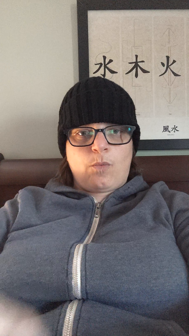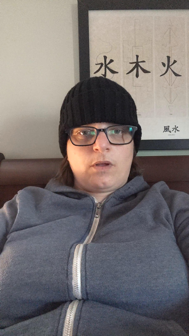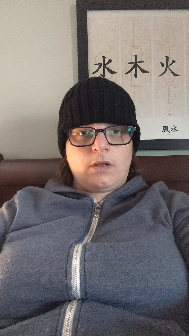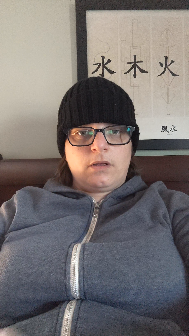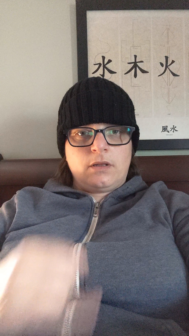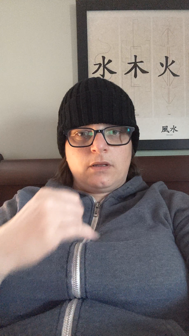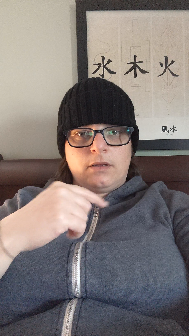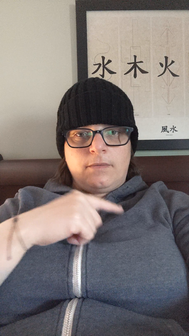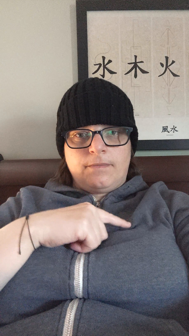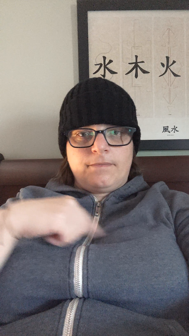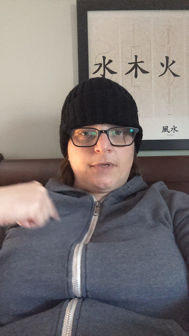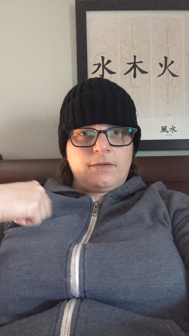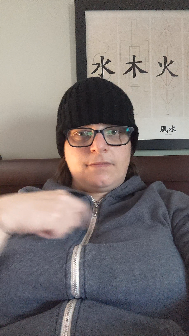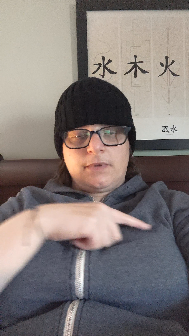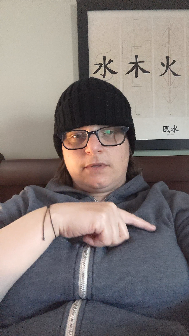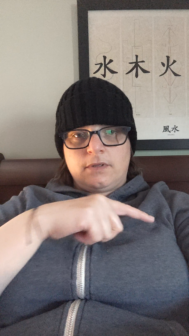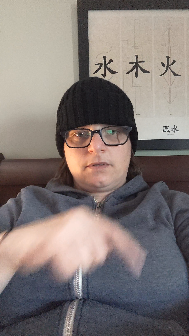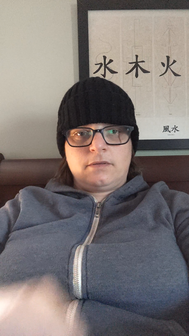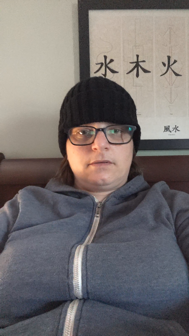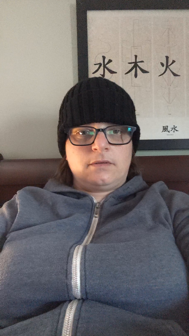bib